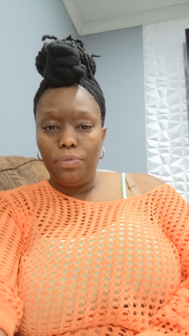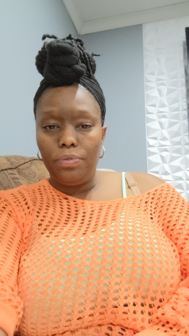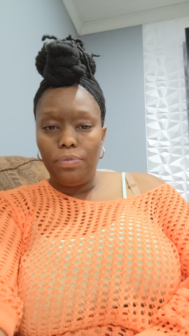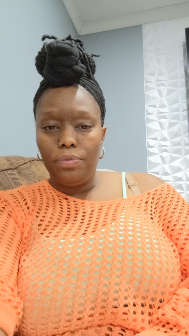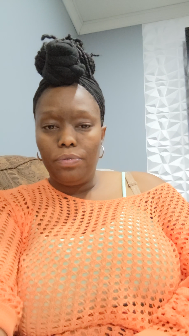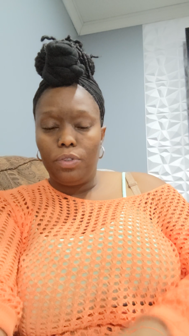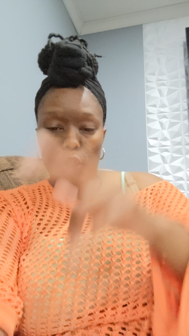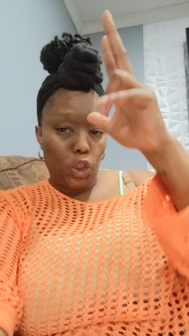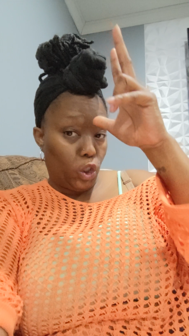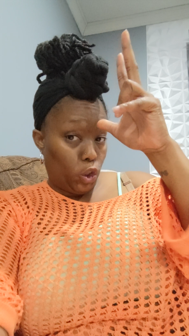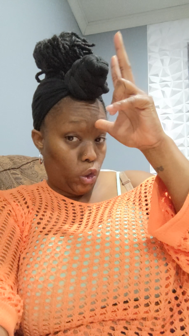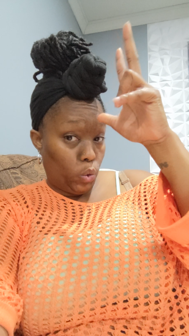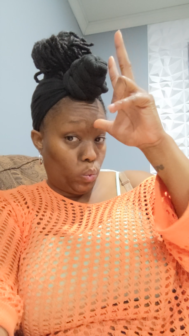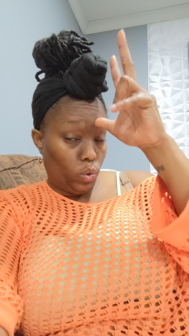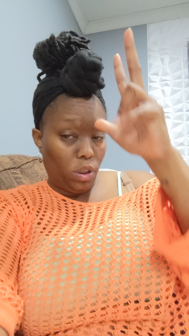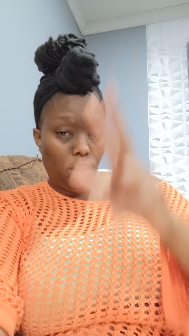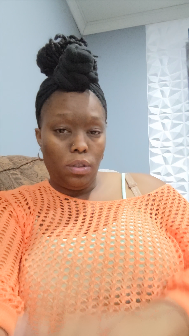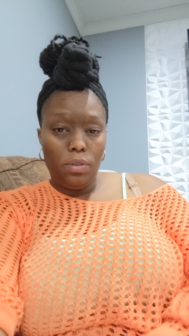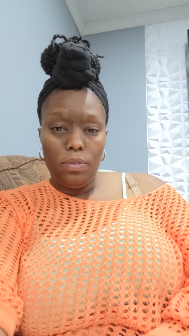rooster